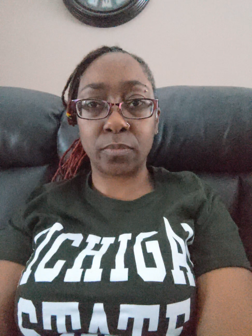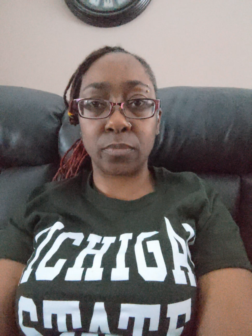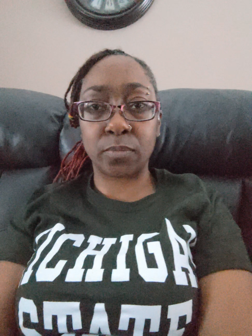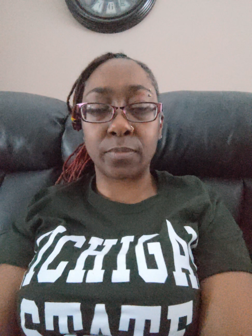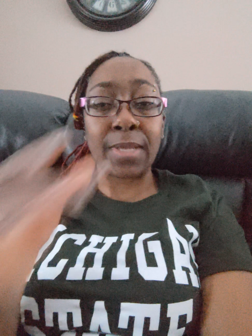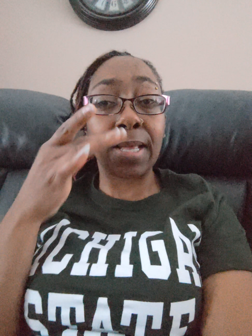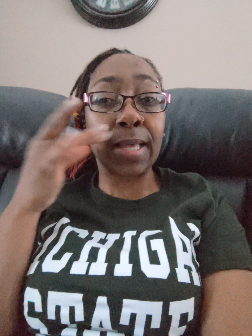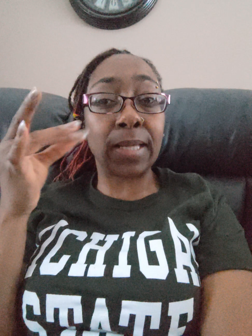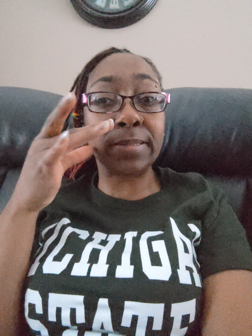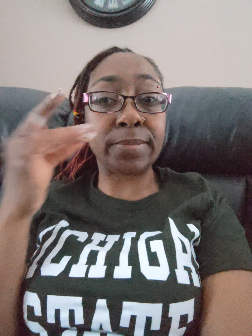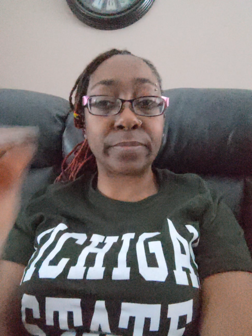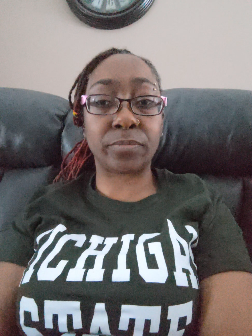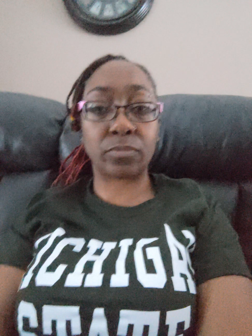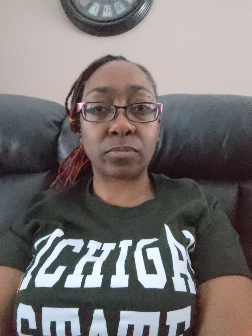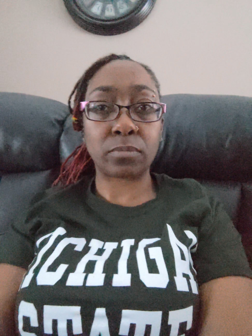cat